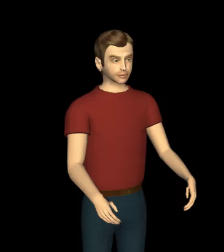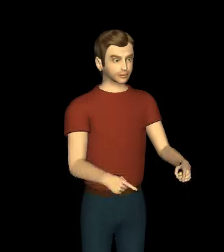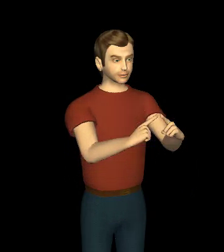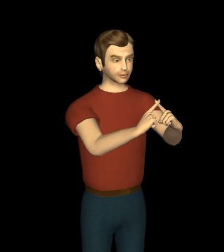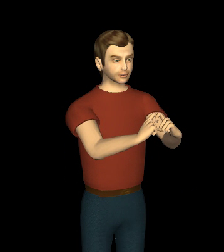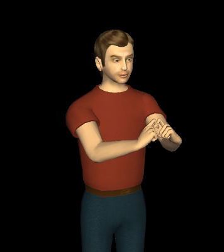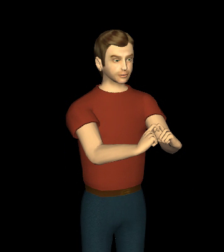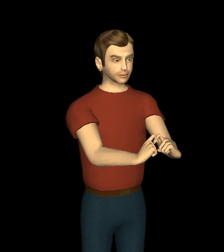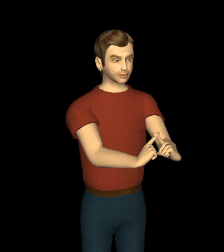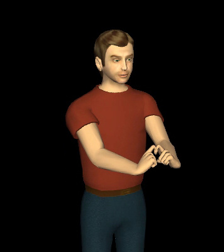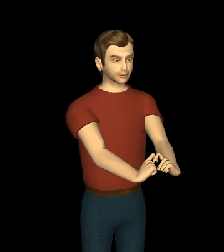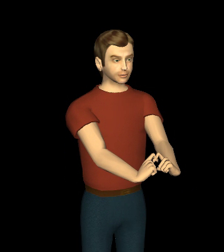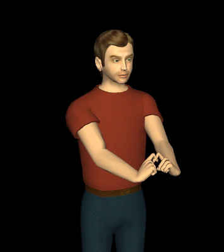أحسب